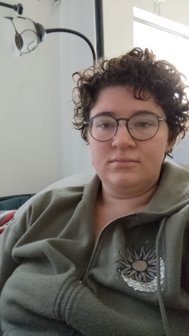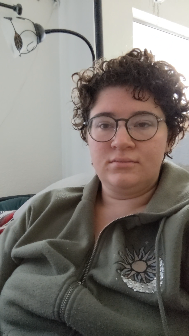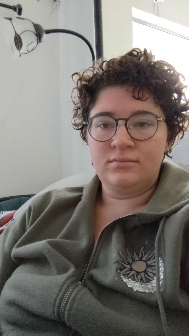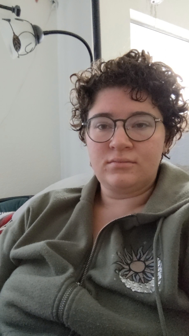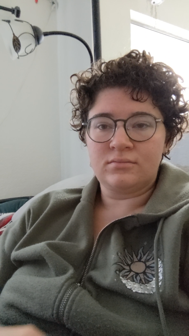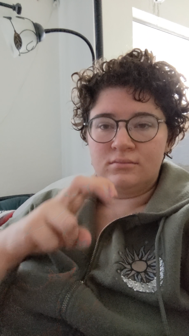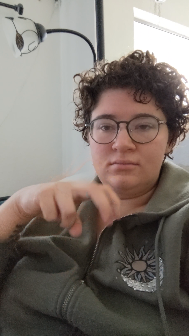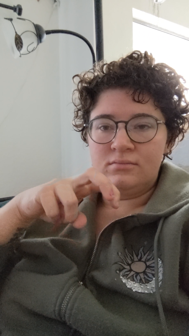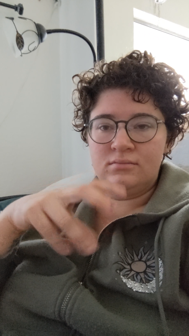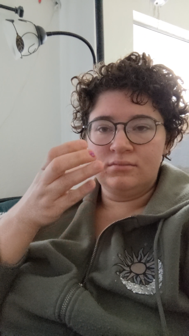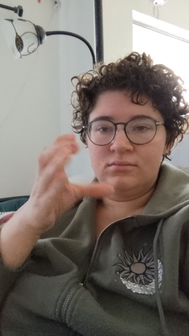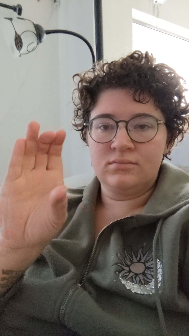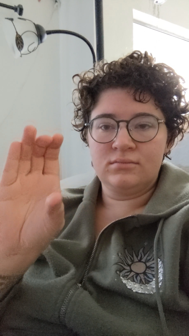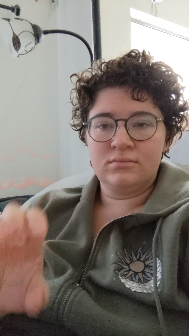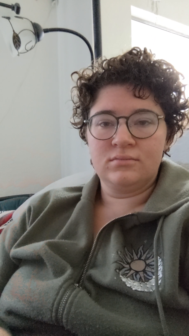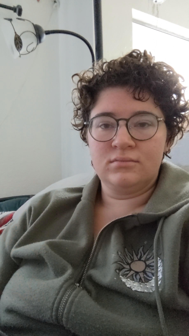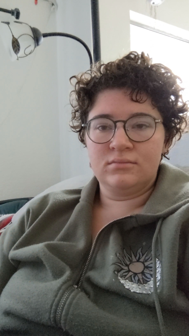potato chip